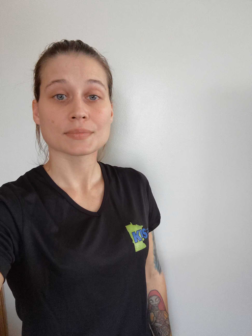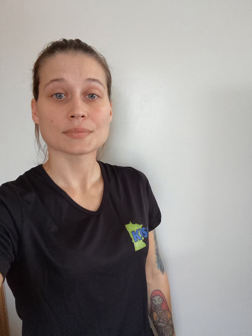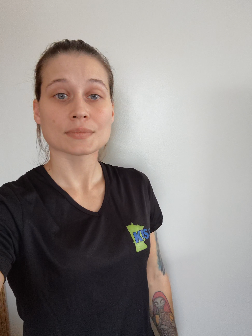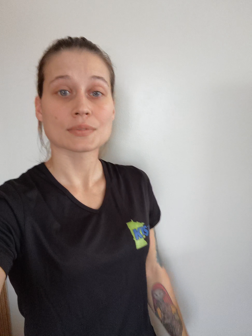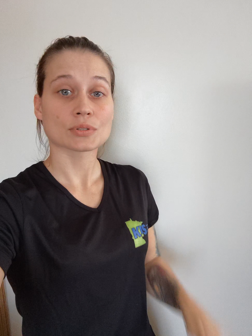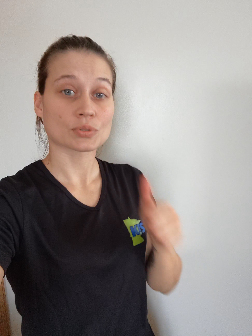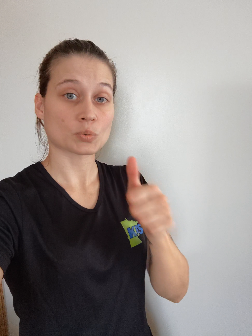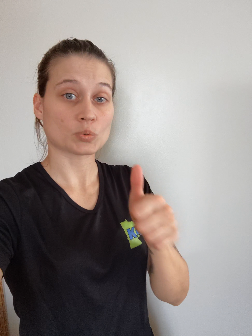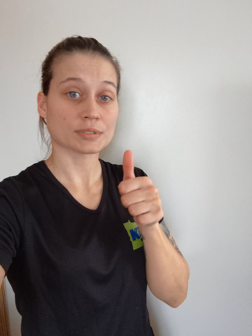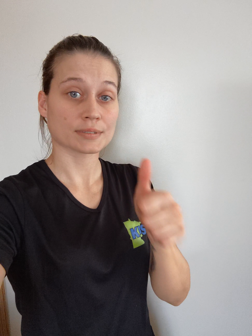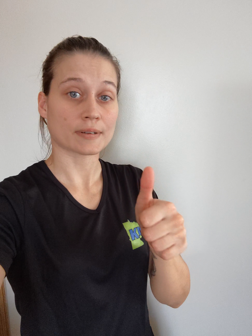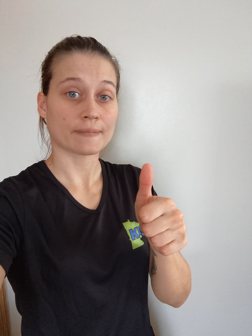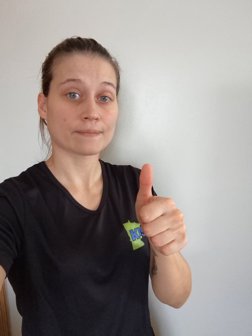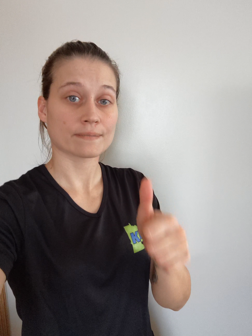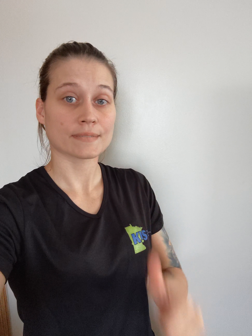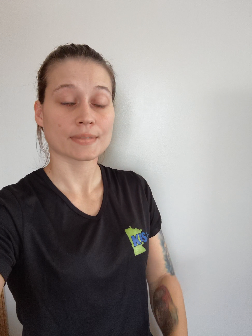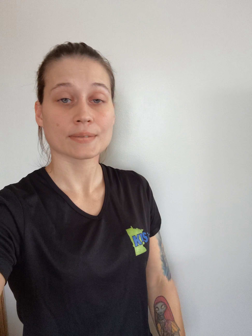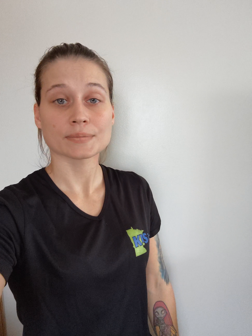yourself